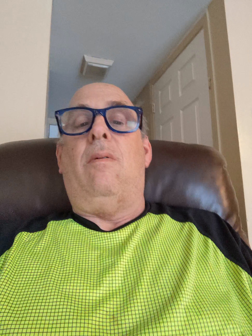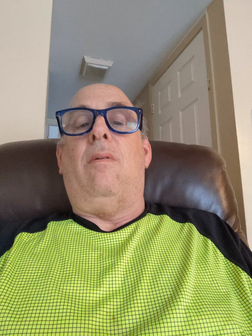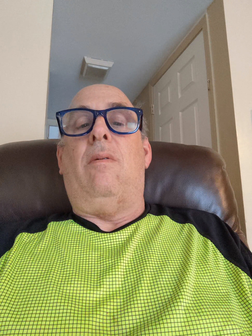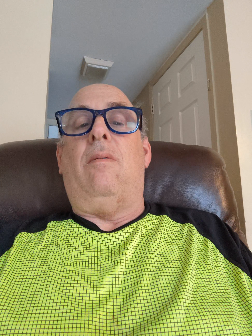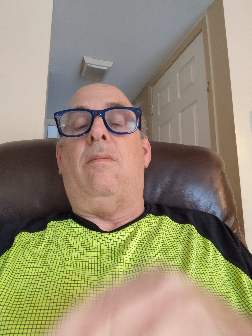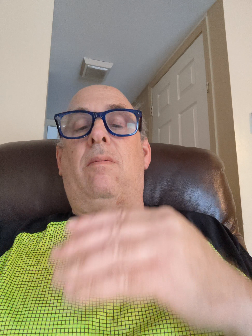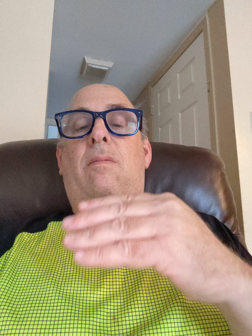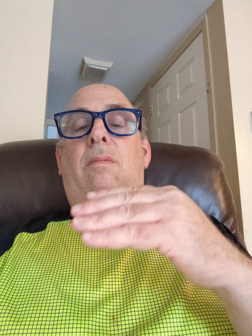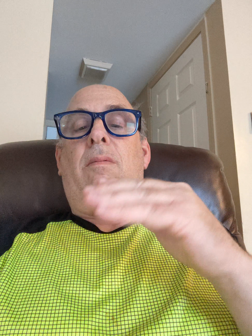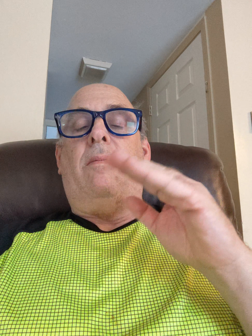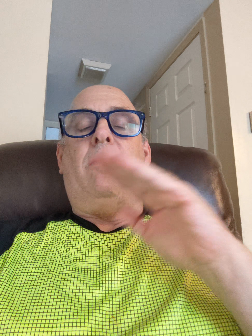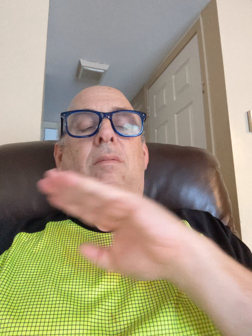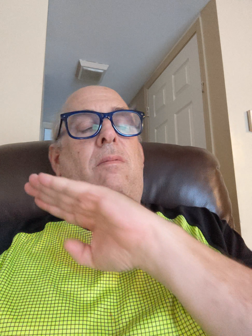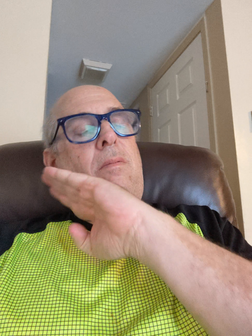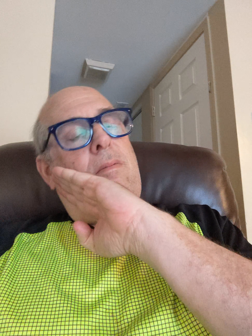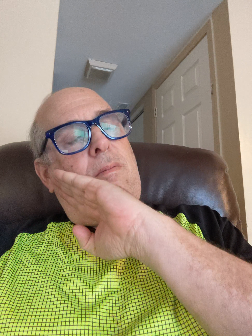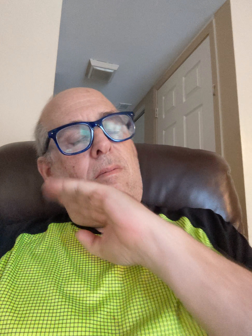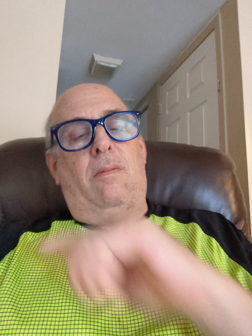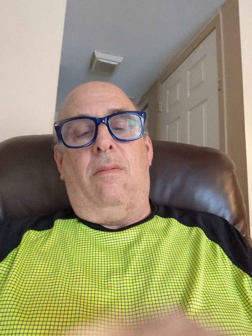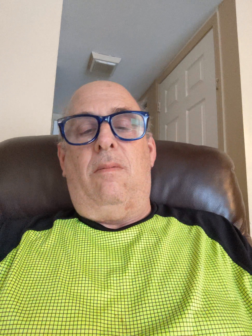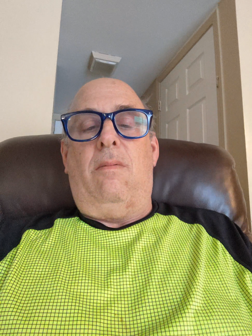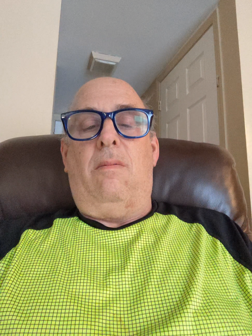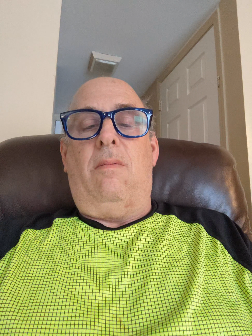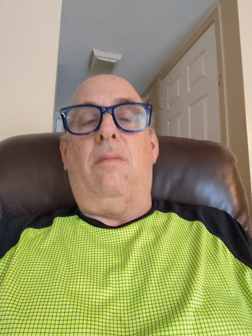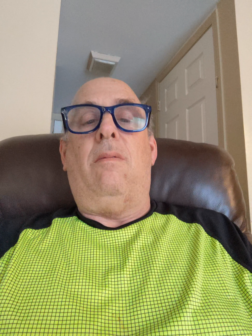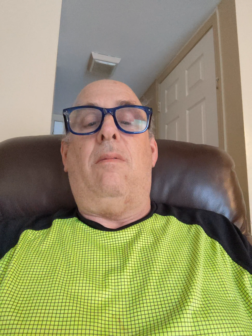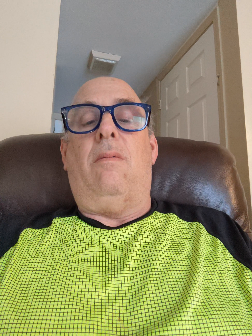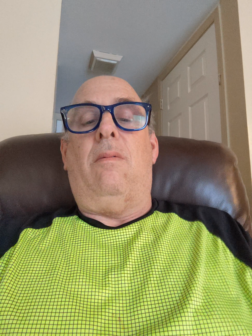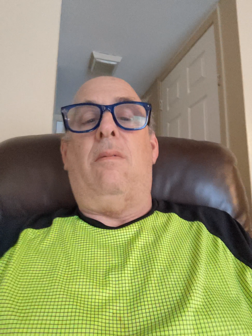nap